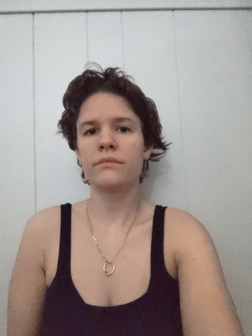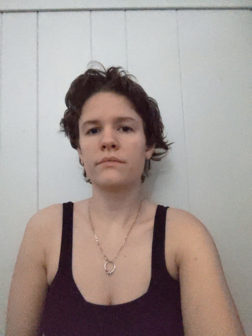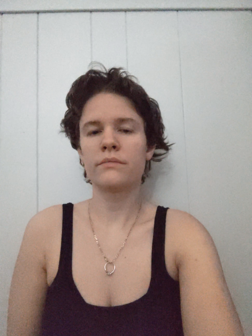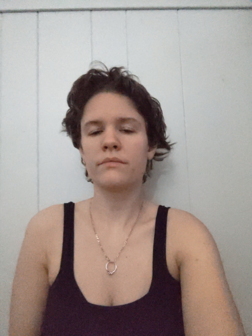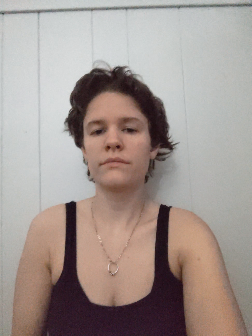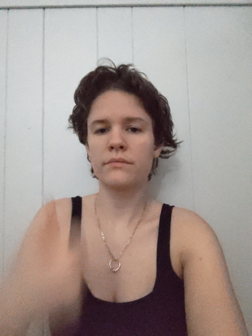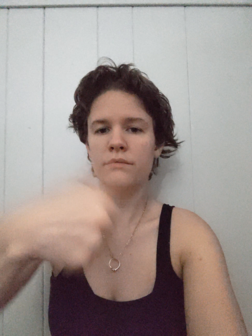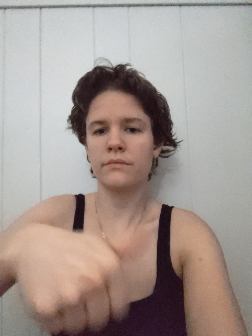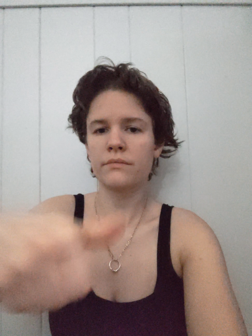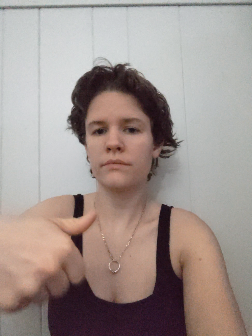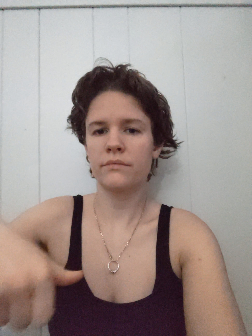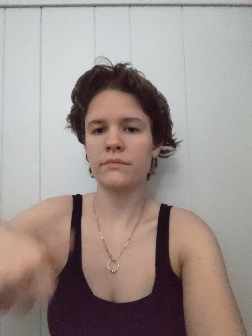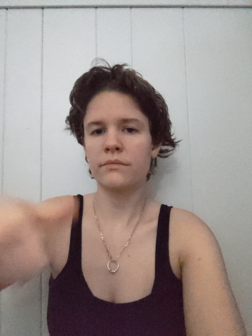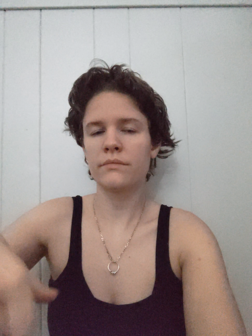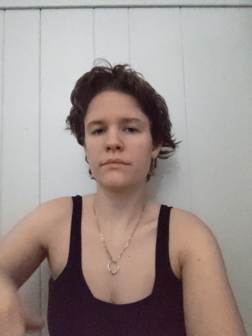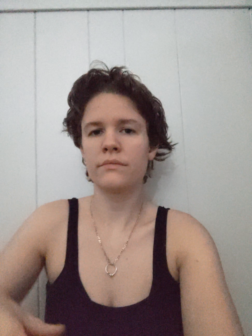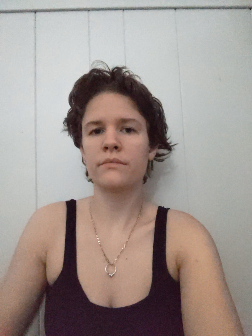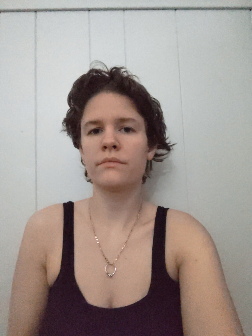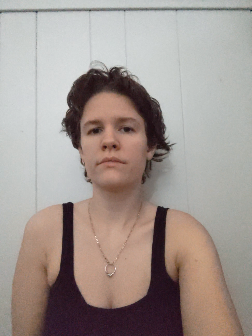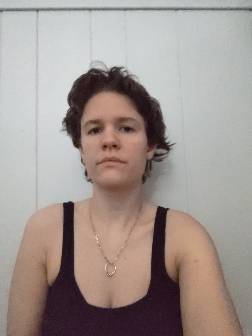puzzle